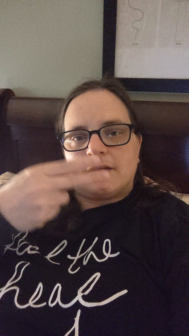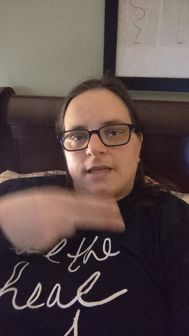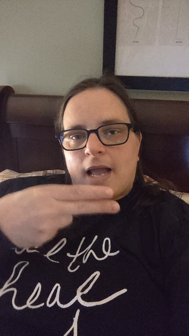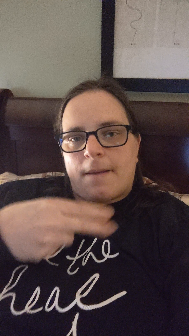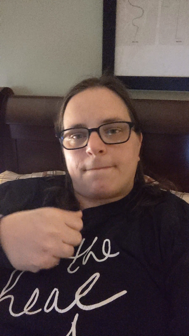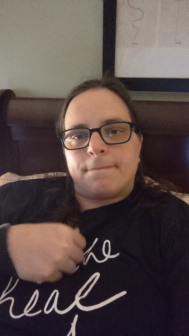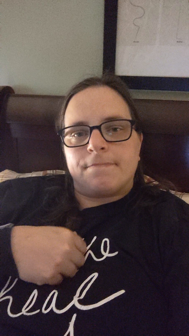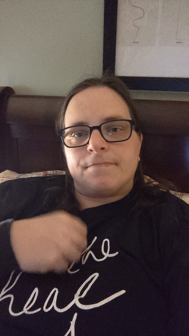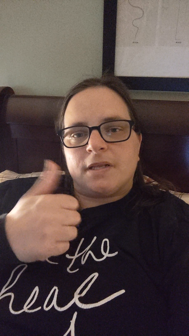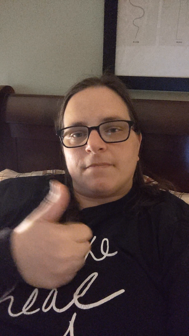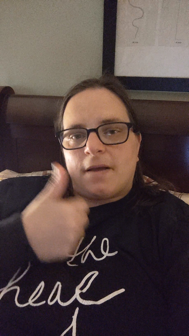basement